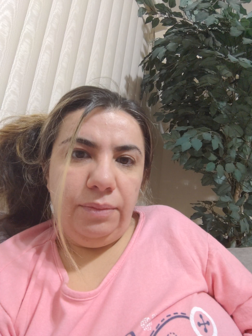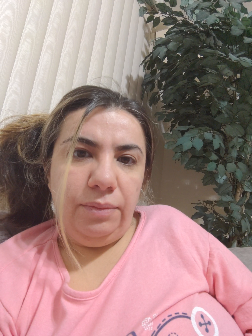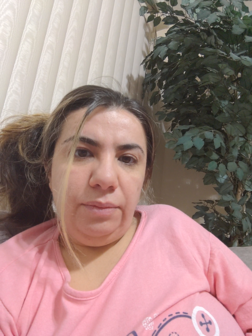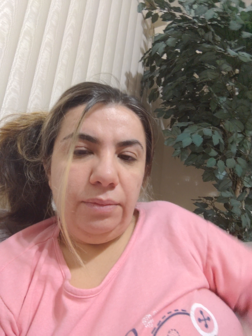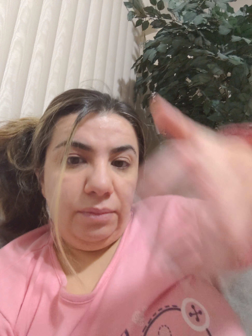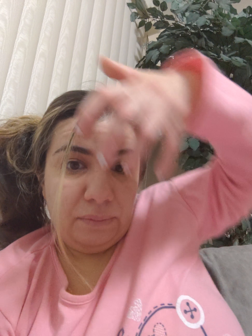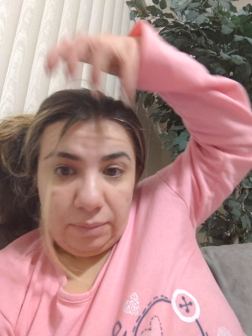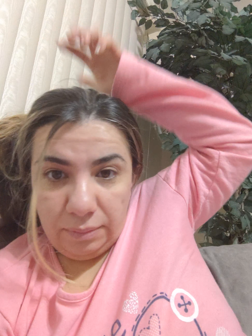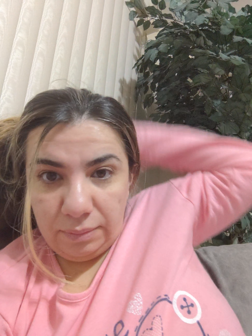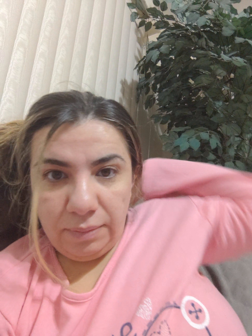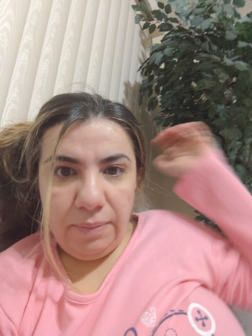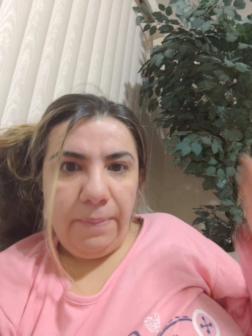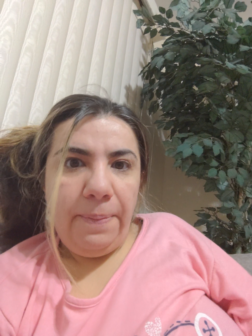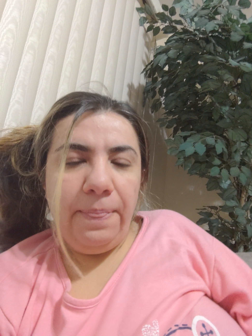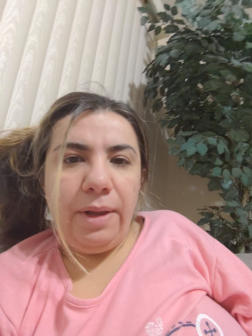lion